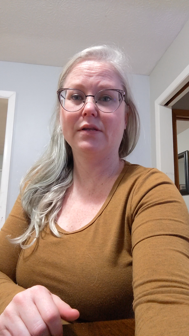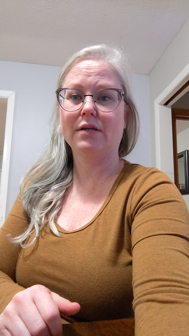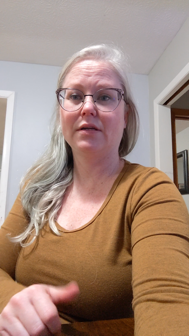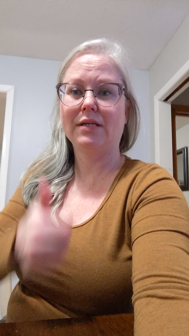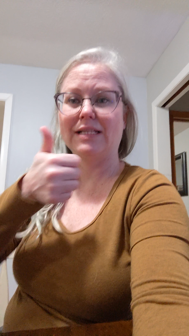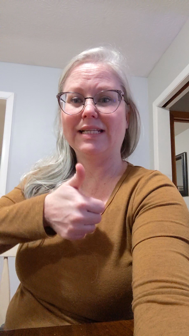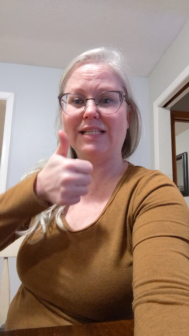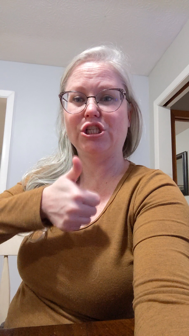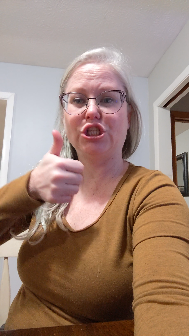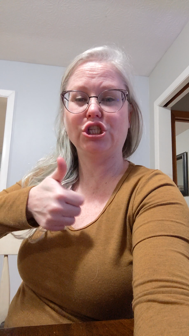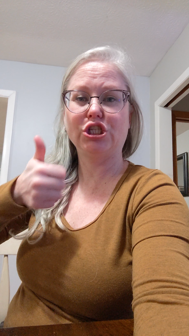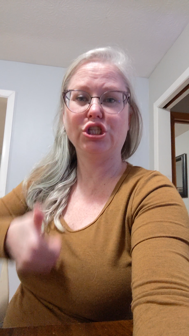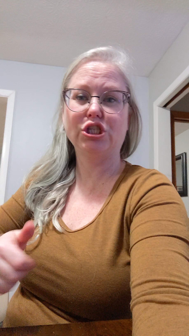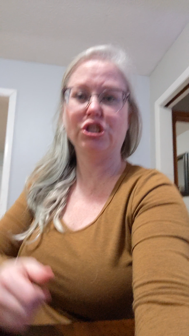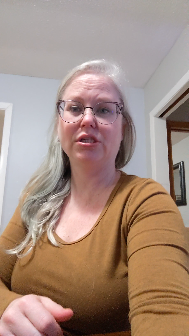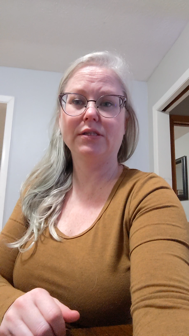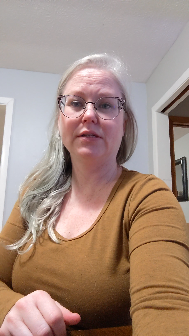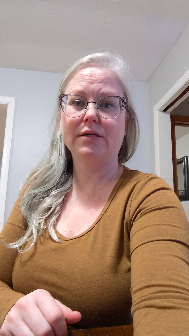each